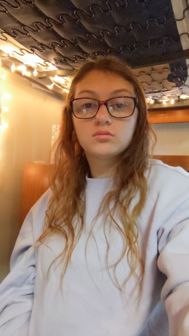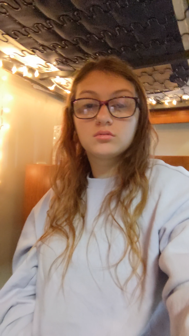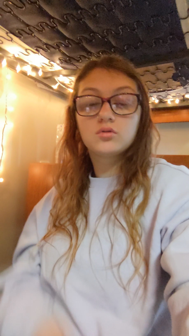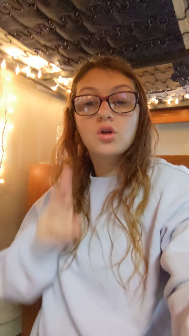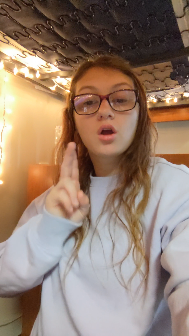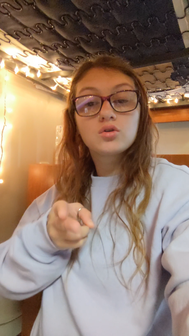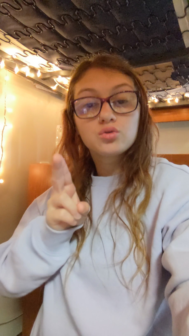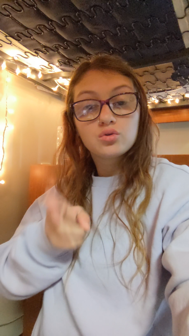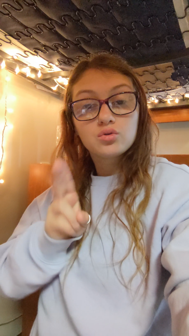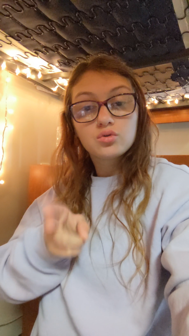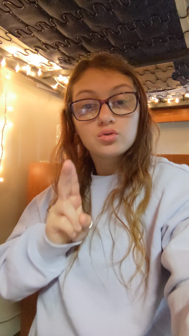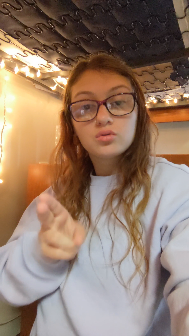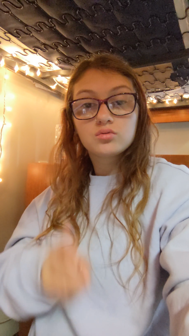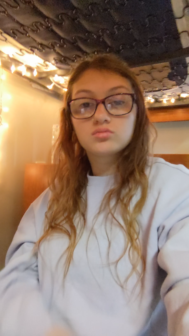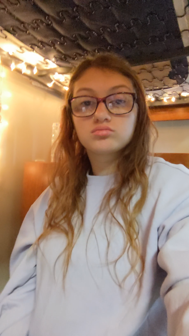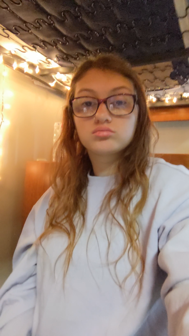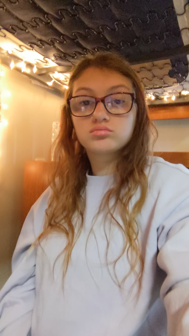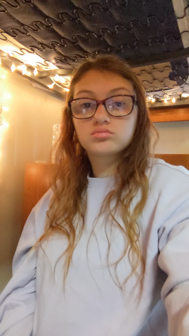hurry